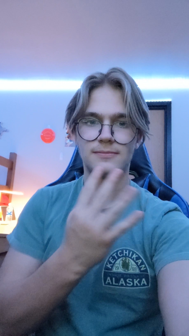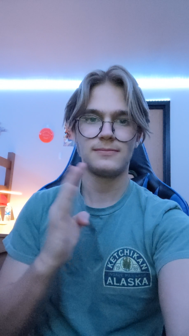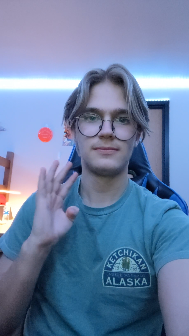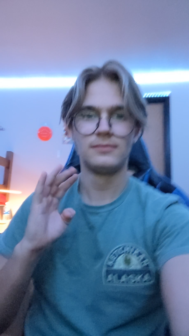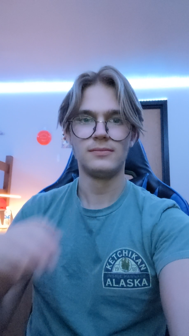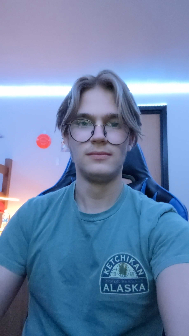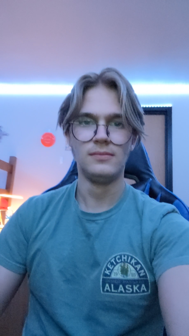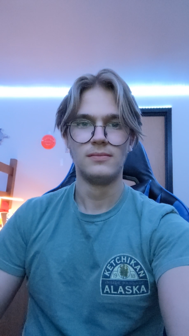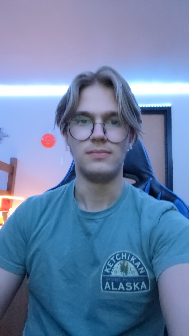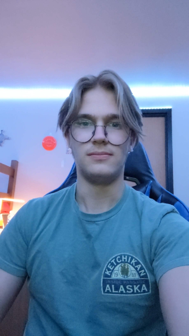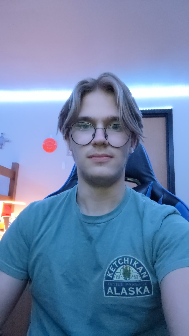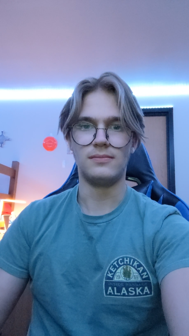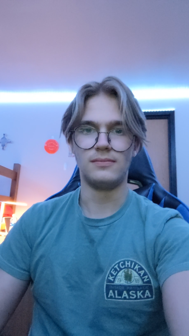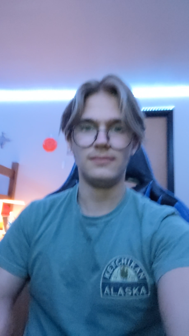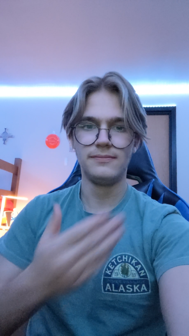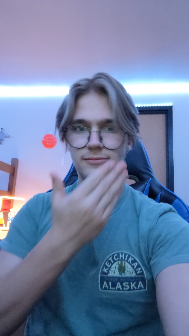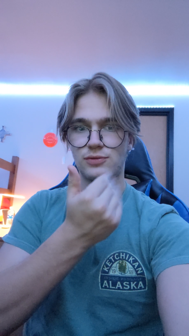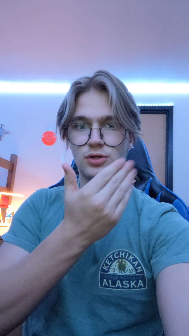butterfly